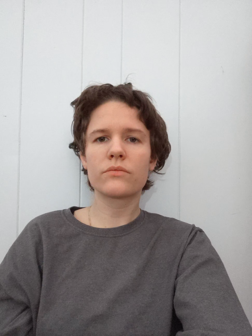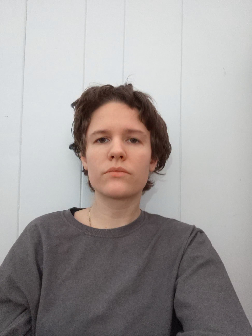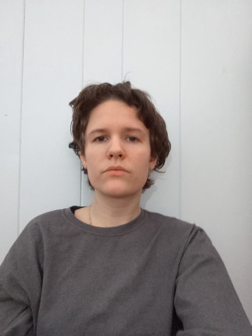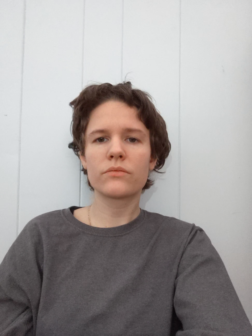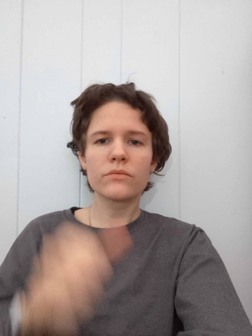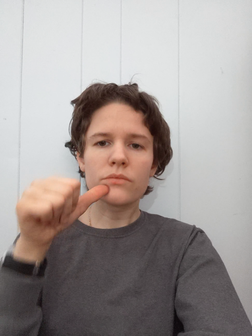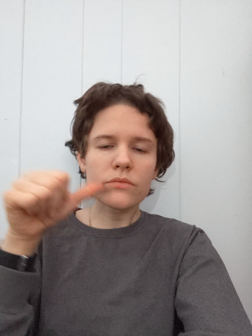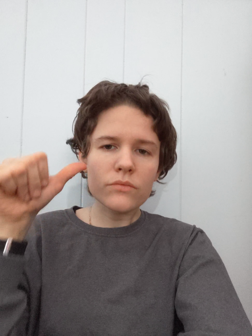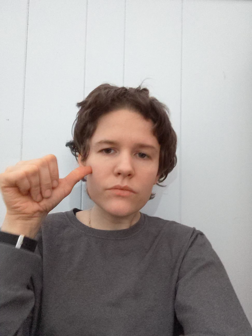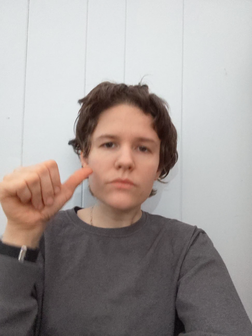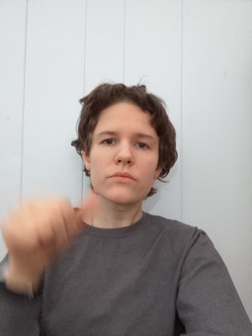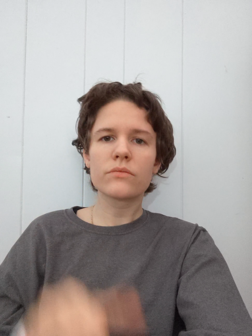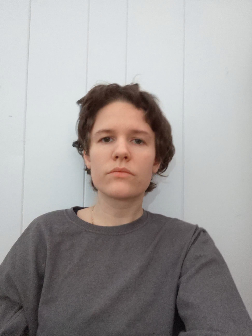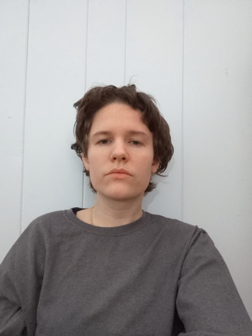yesterday